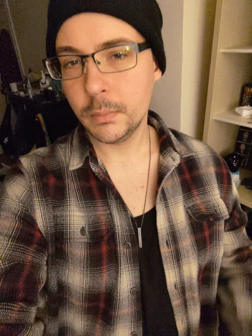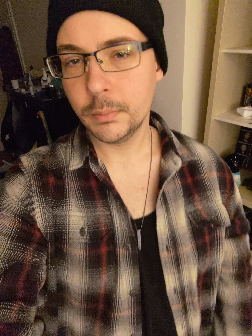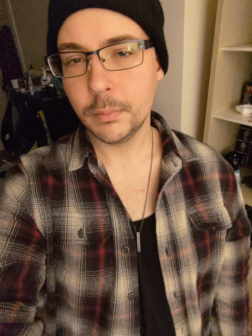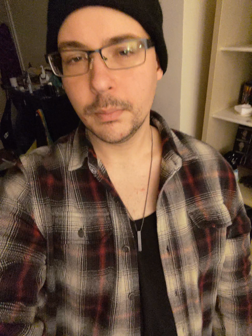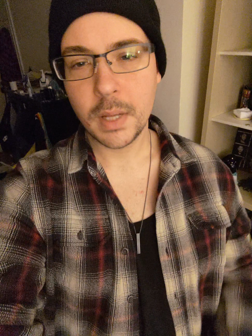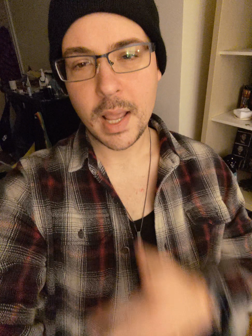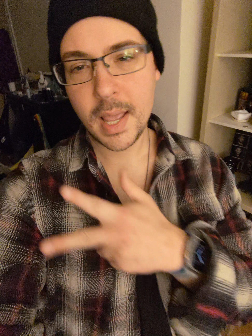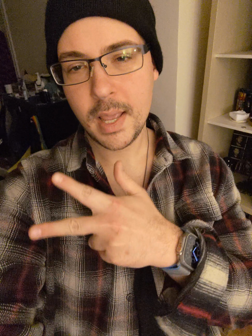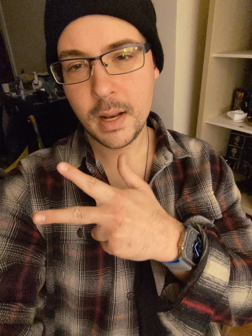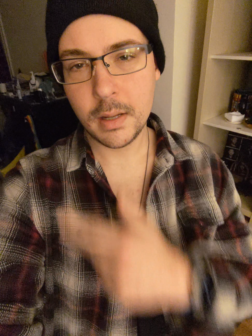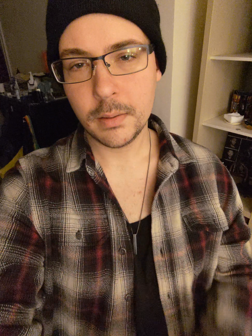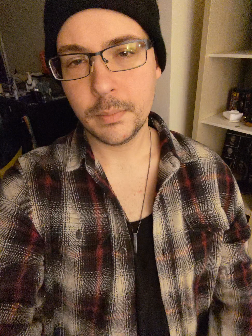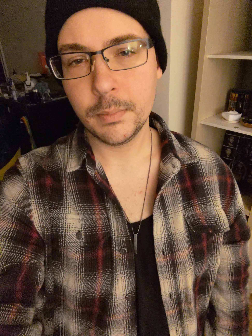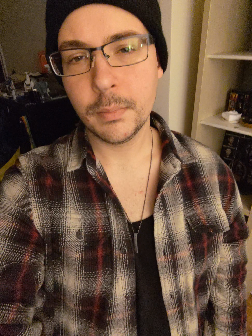hen